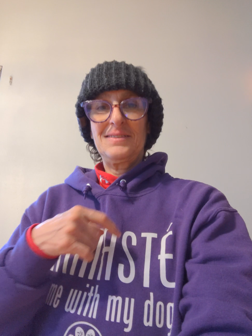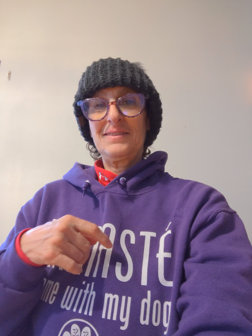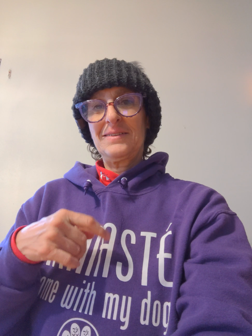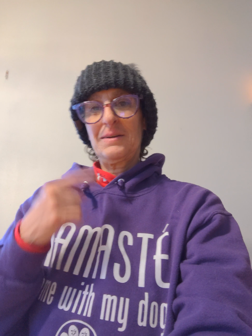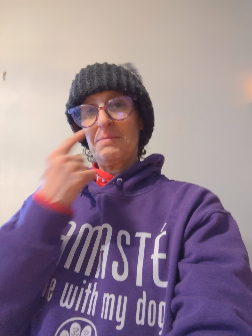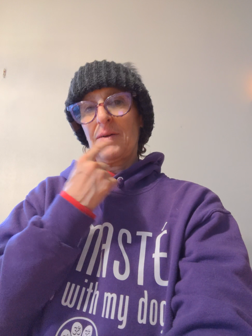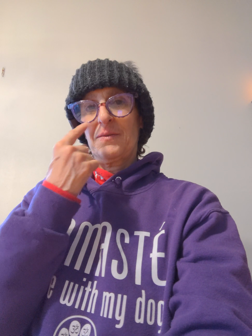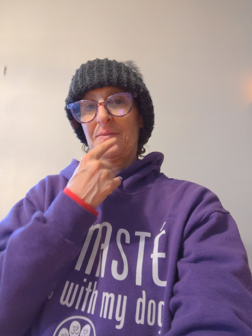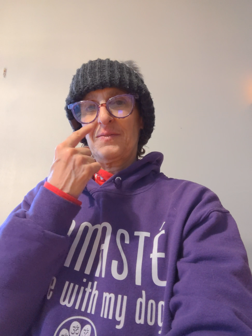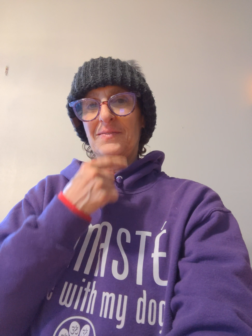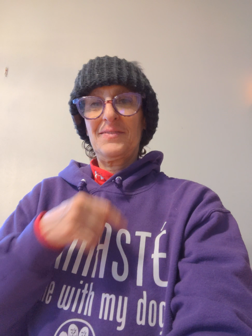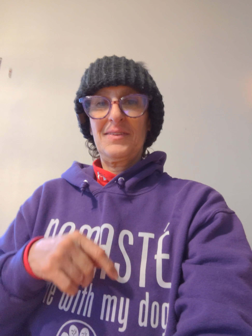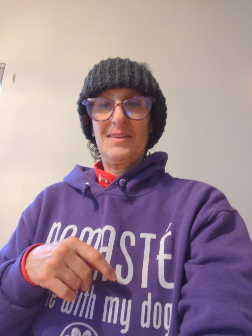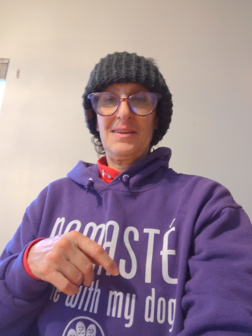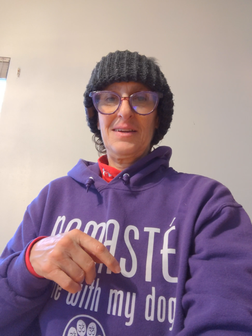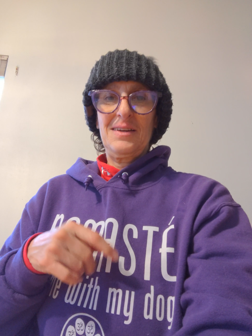mouth